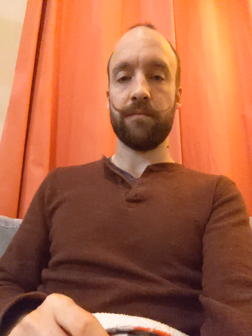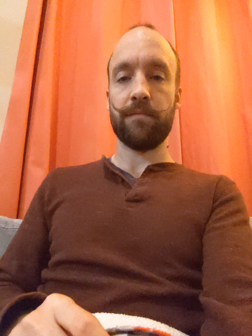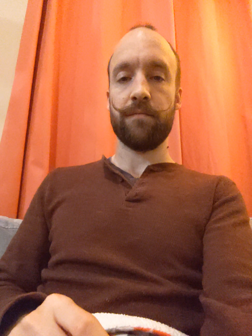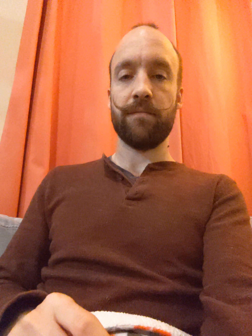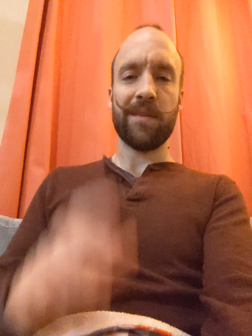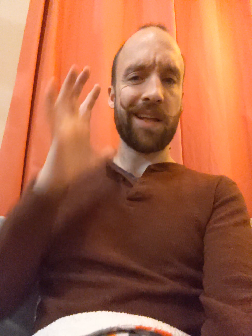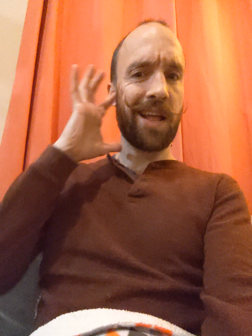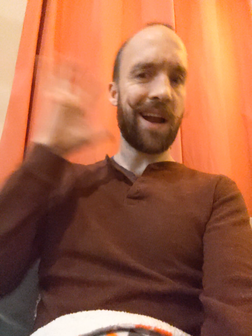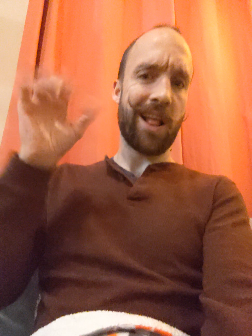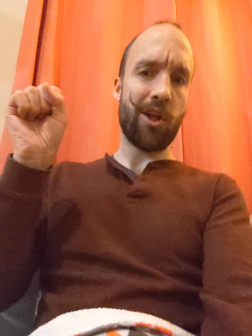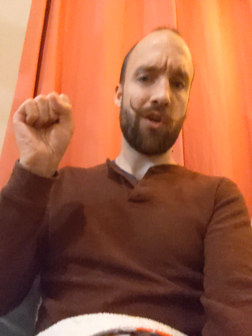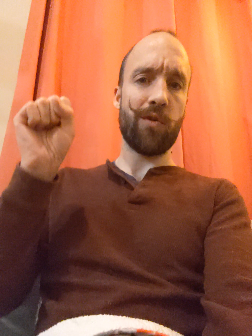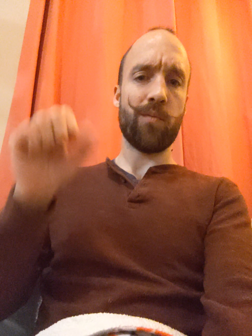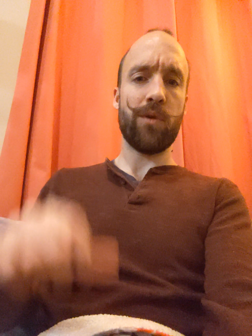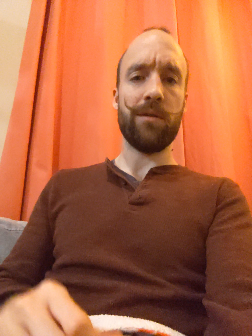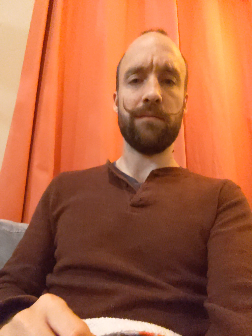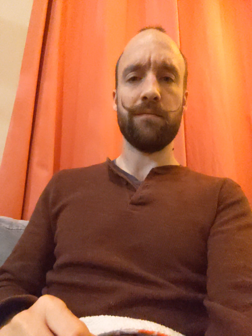loud